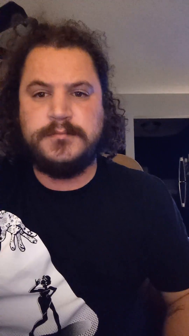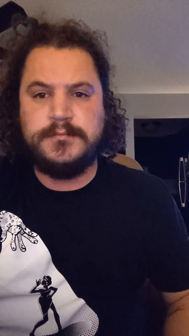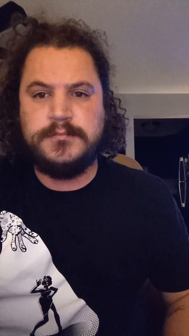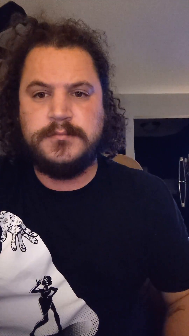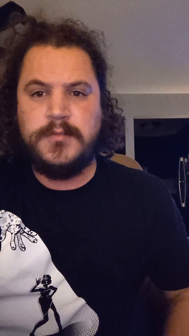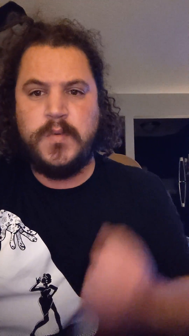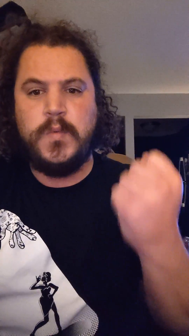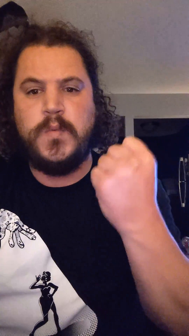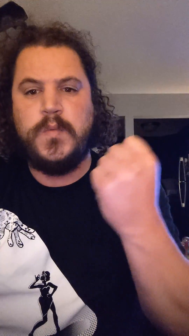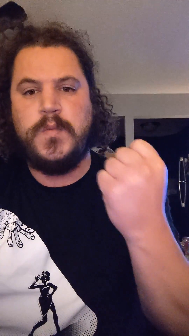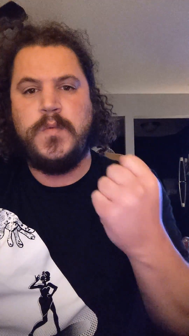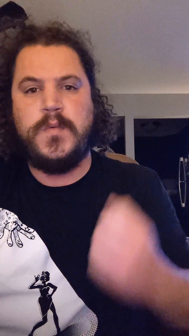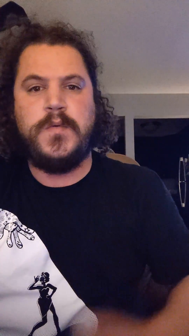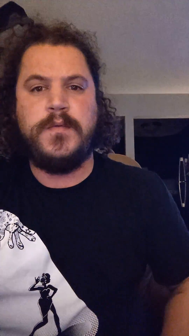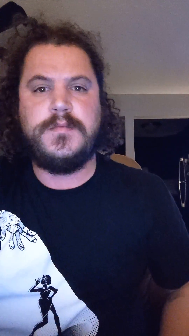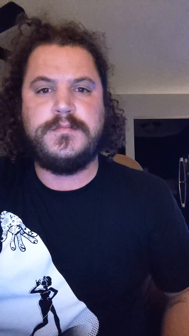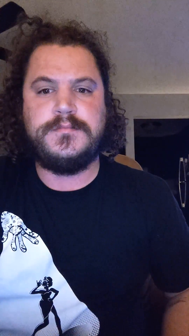hold